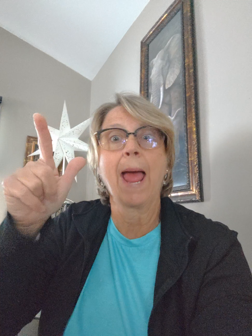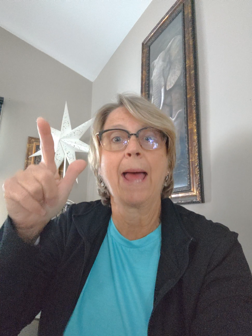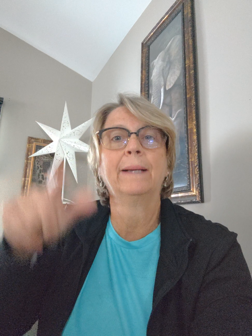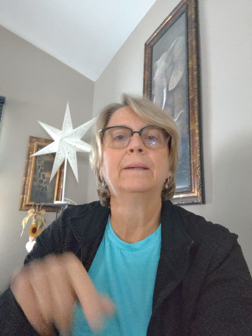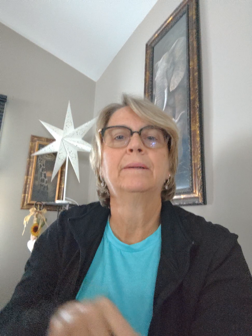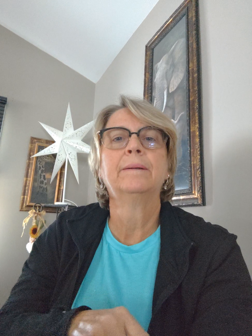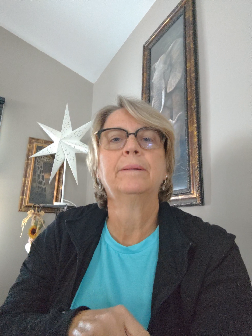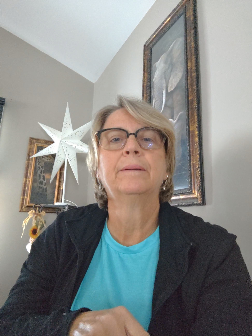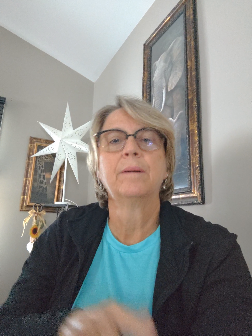awake